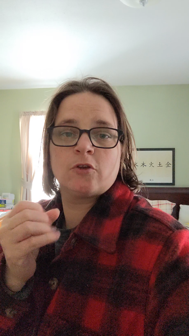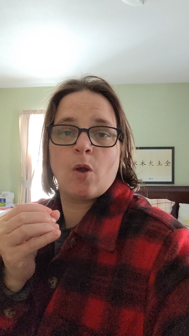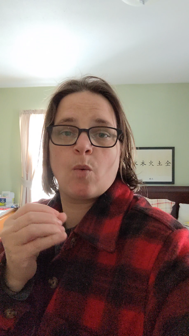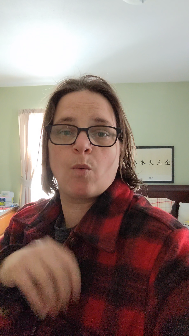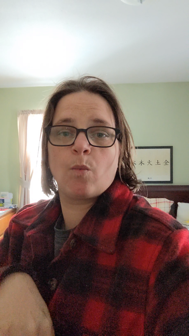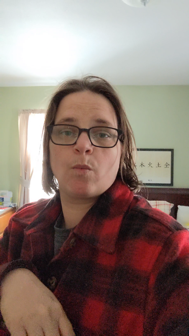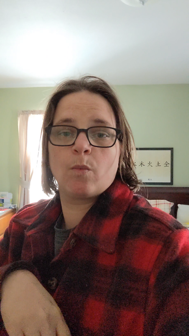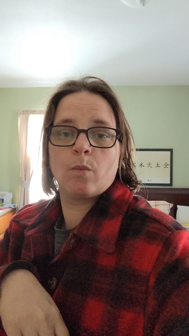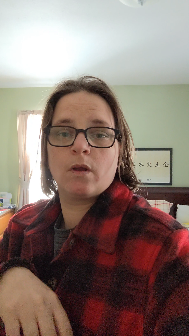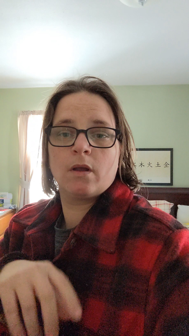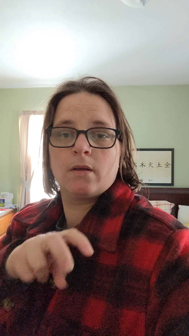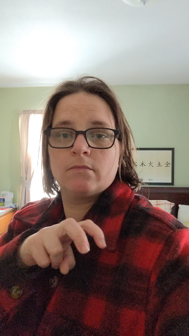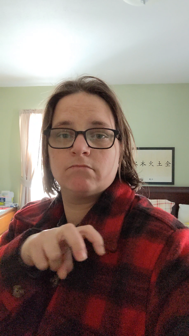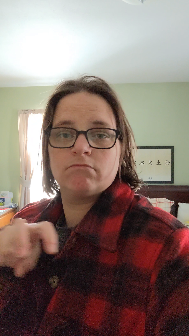porch